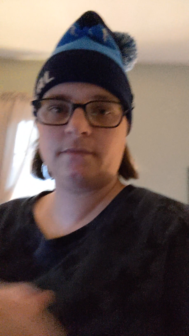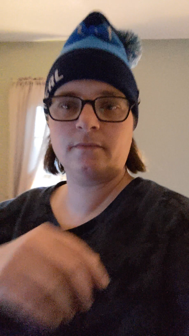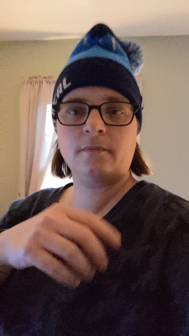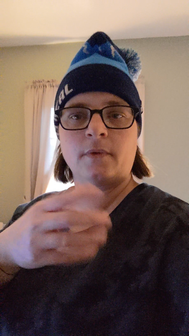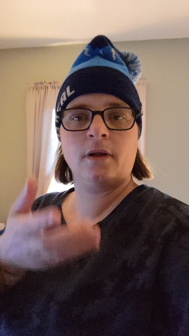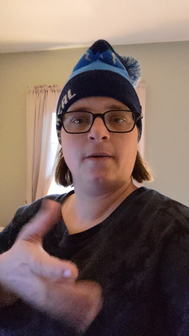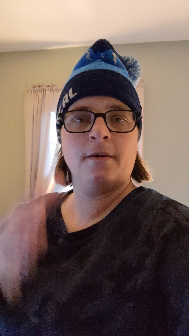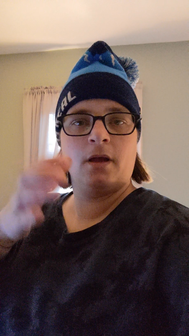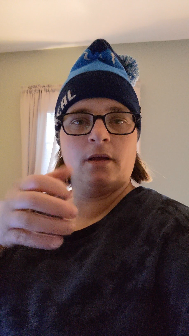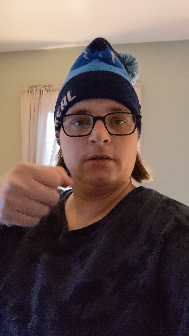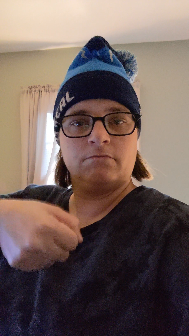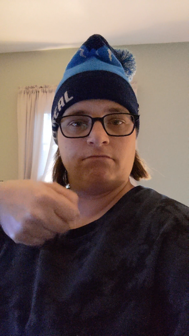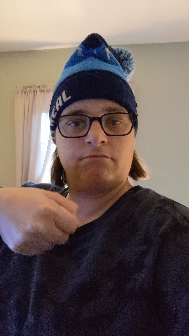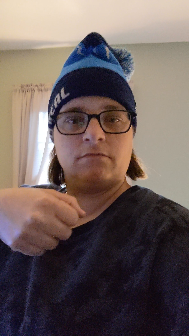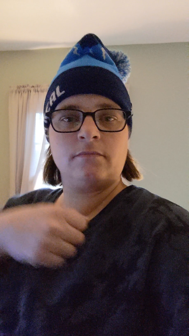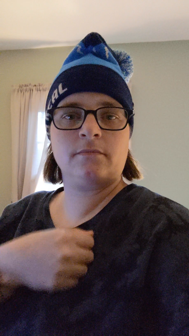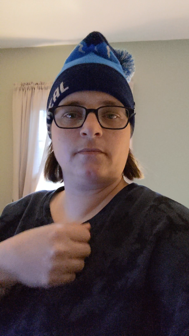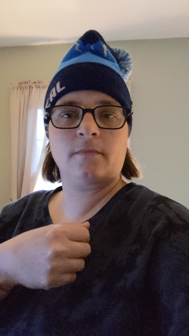bucket